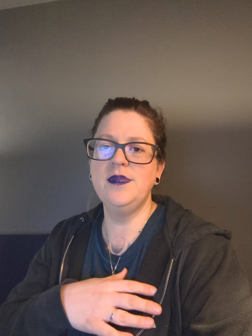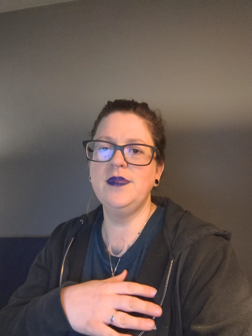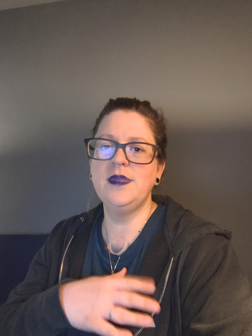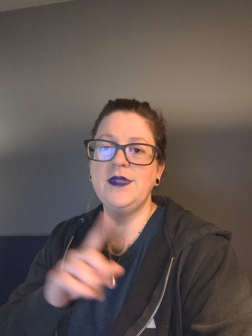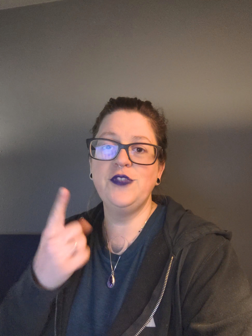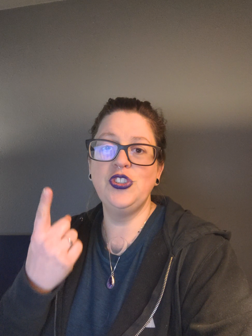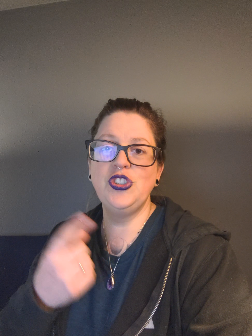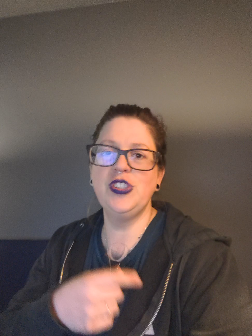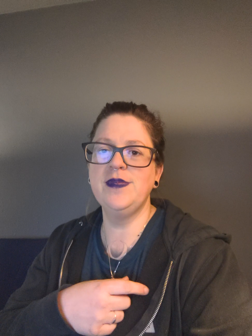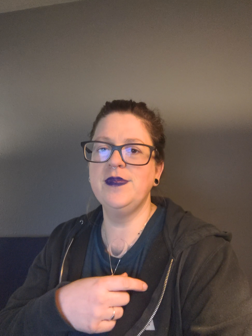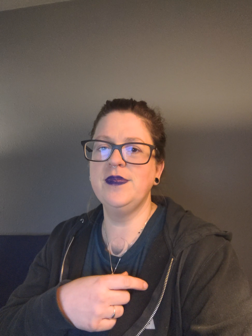first